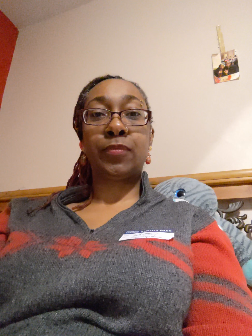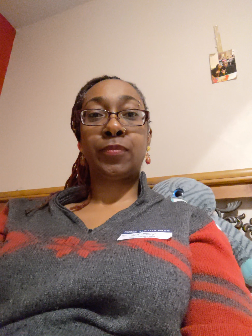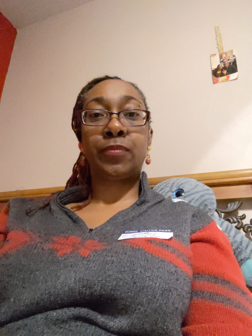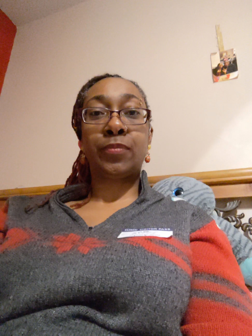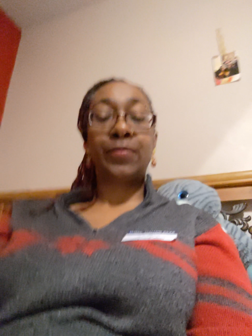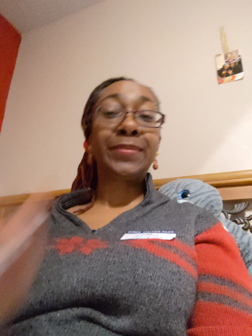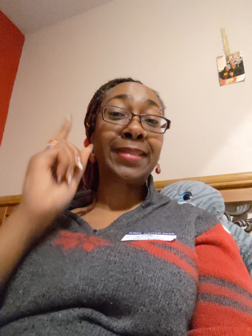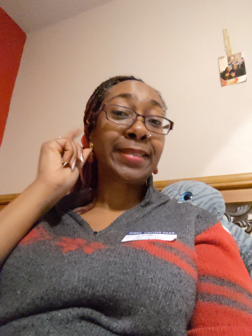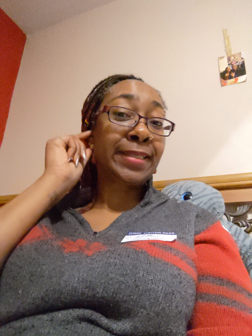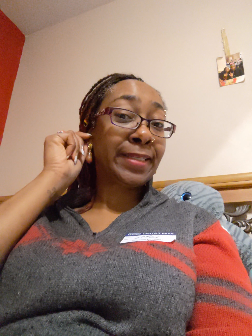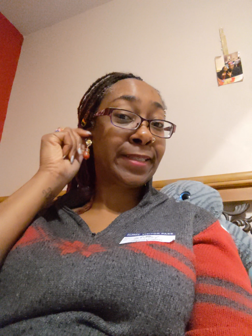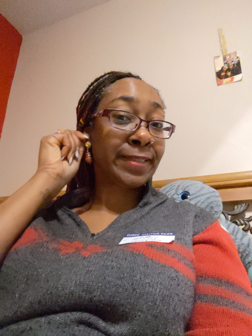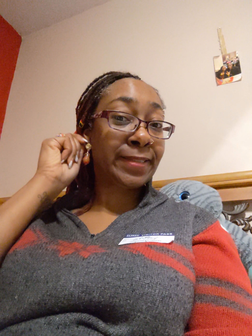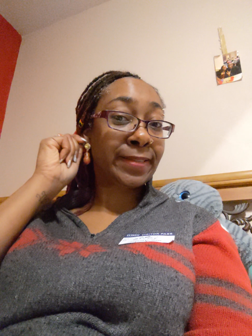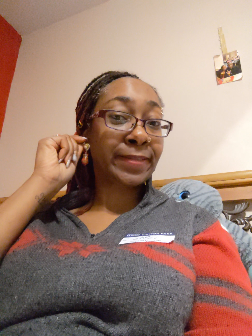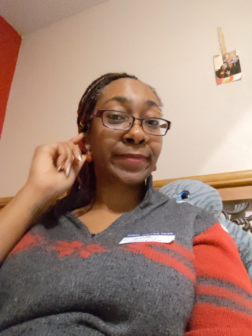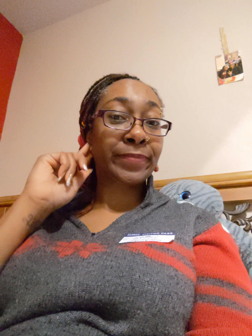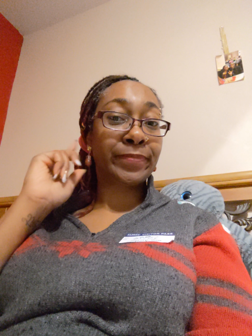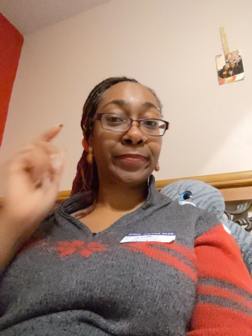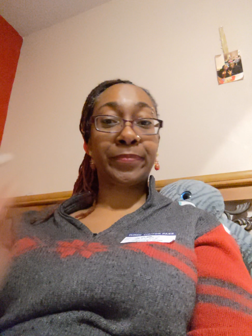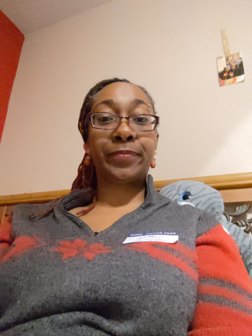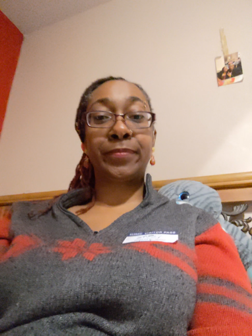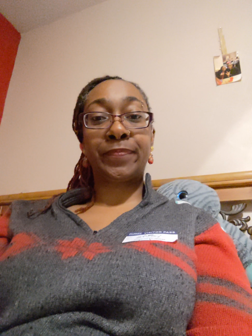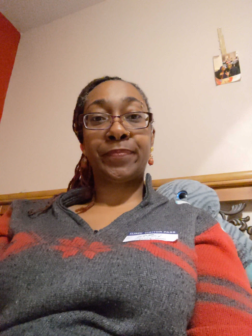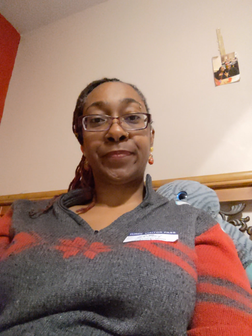ear